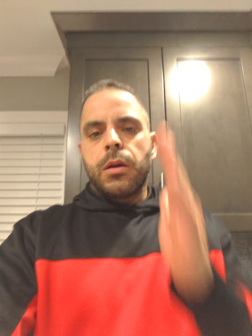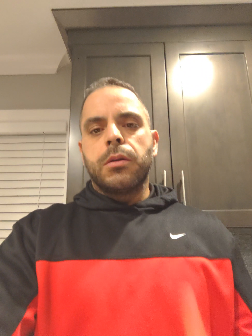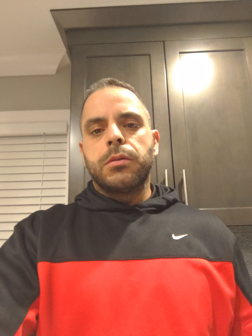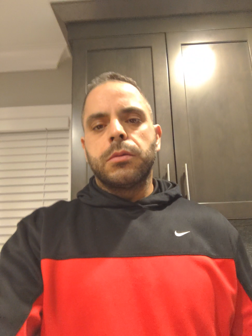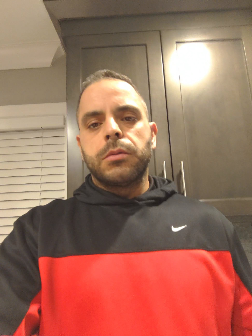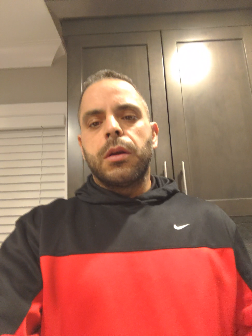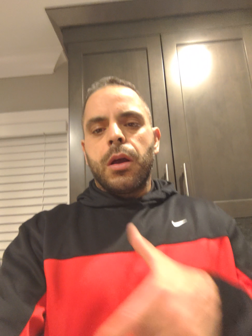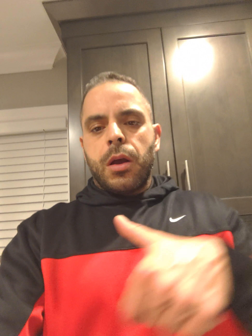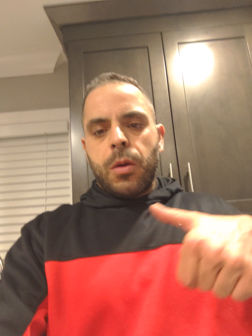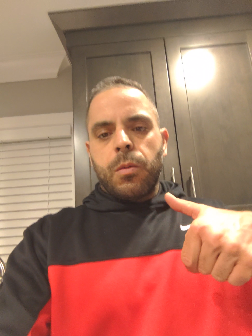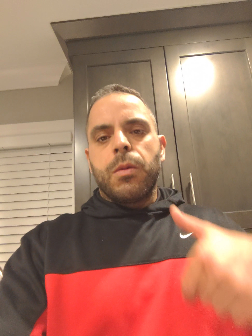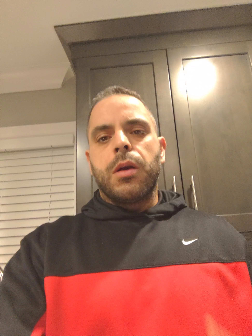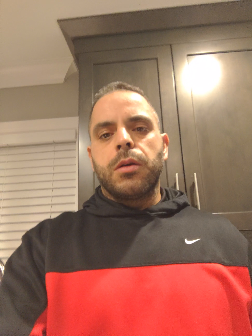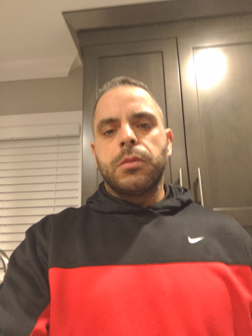underwear